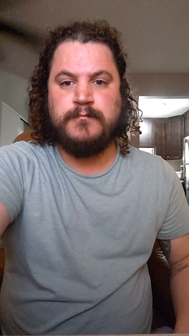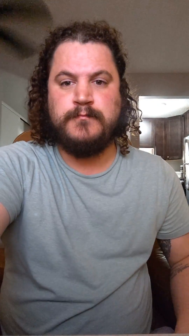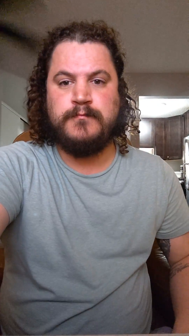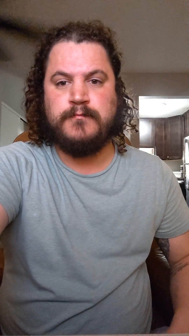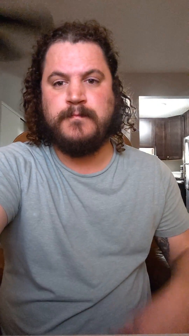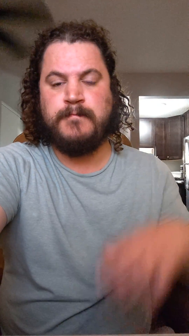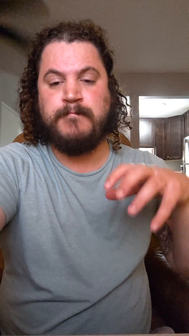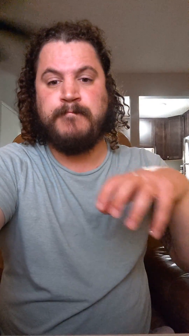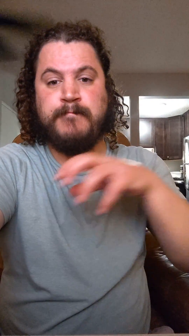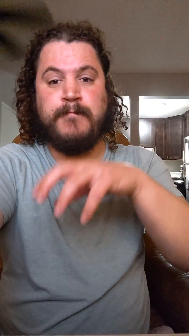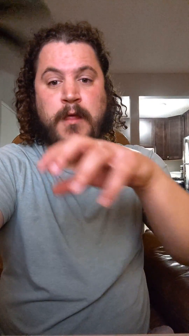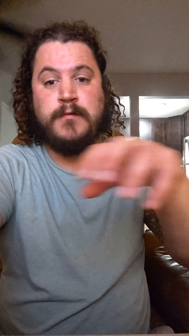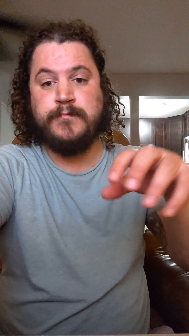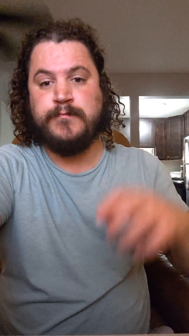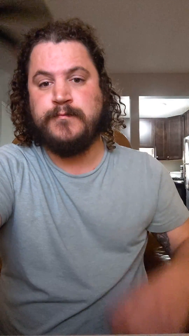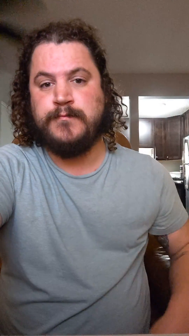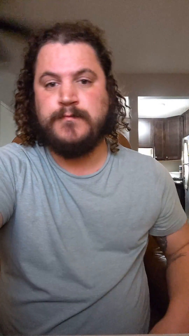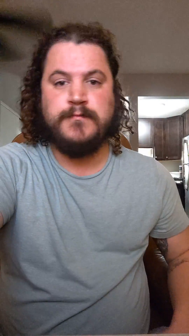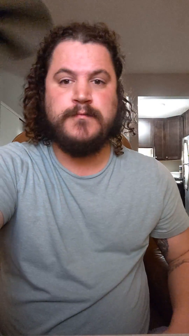block